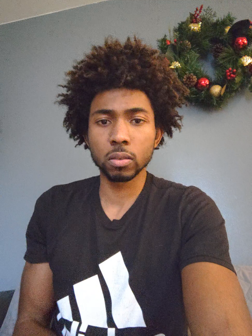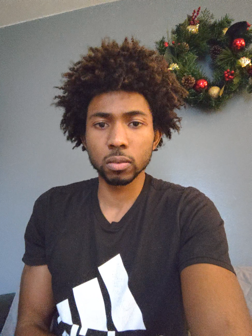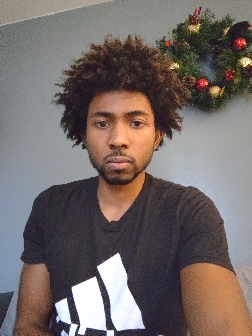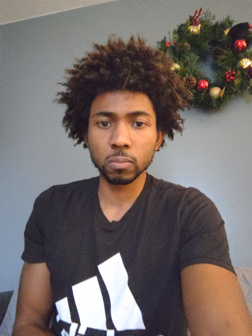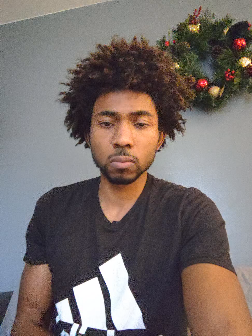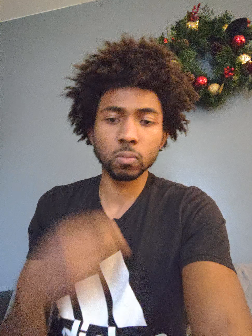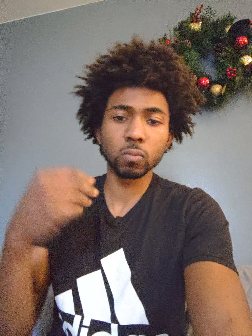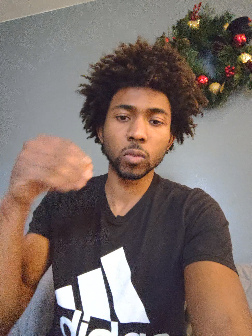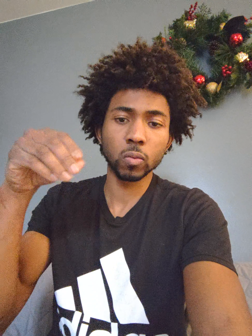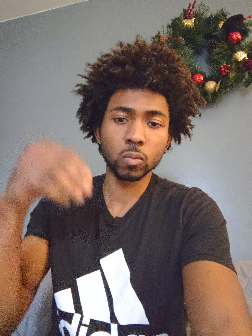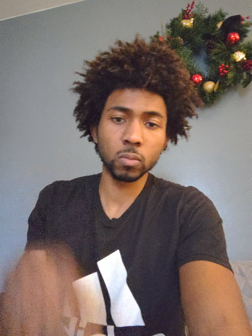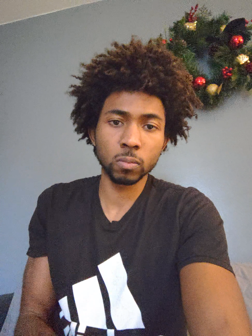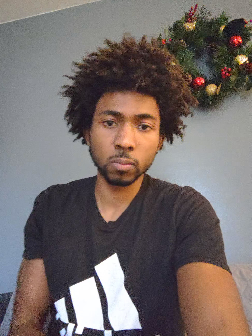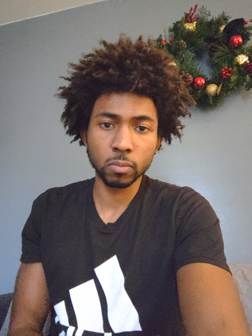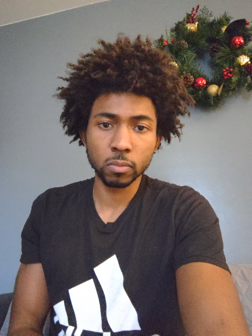store